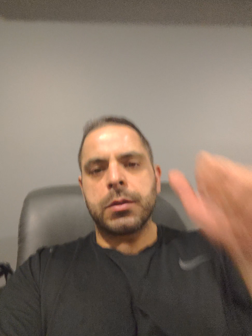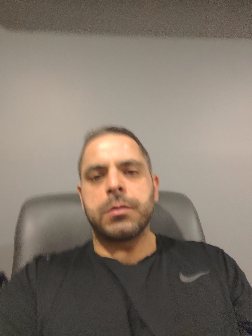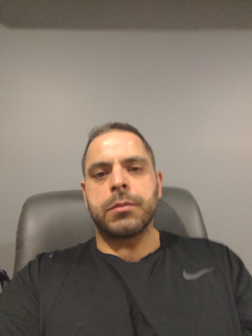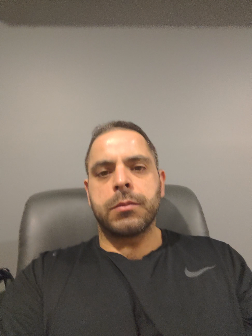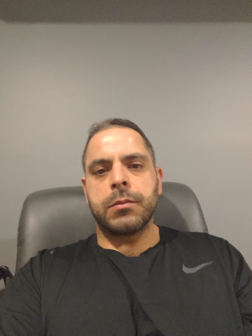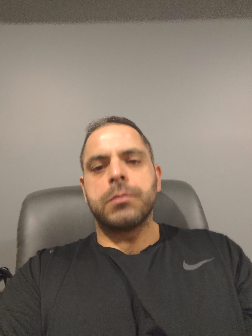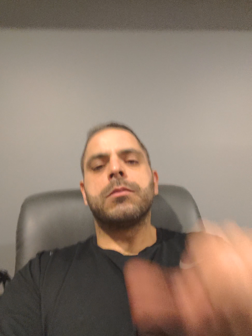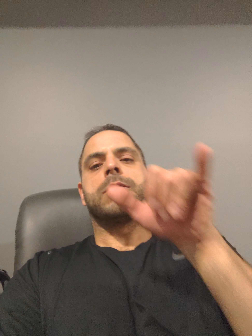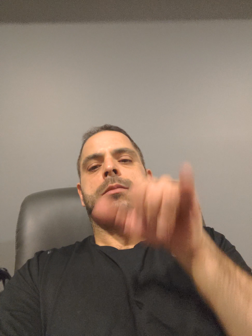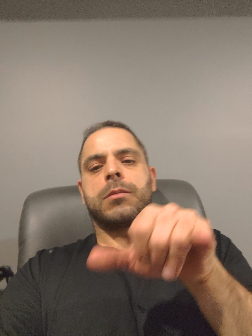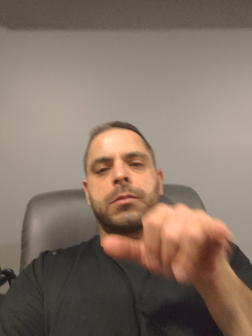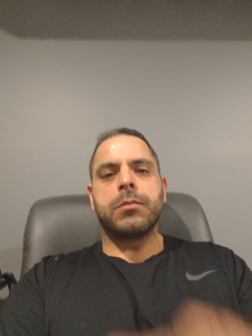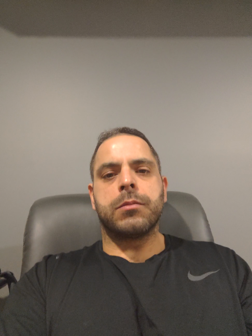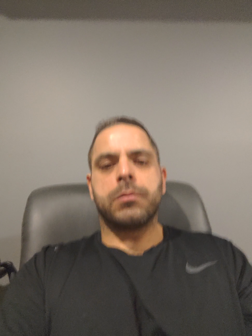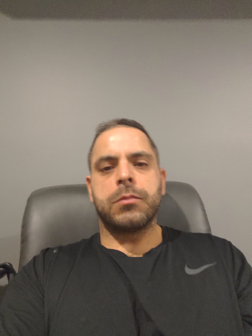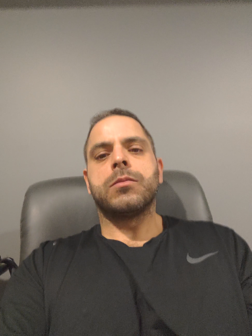that